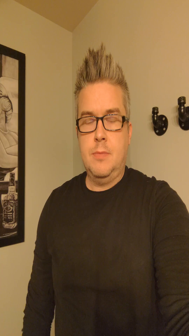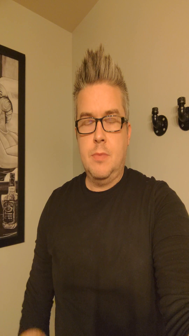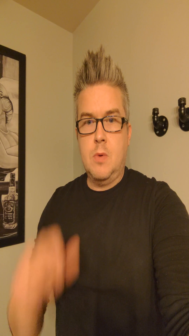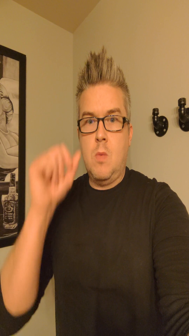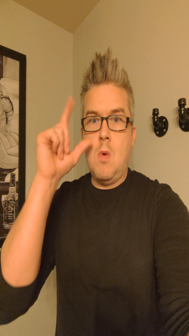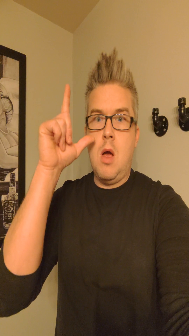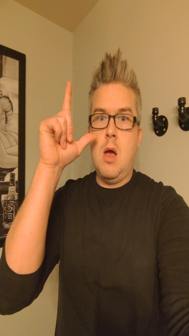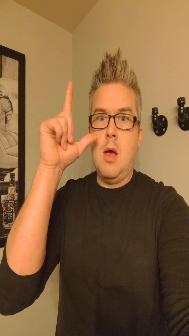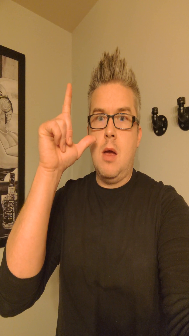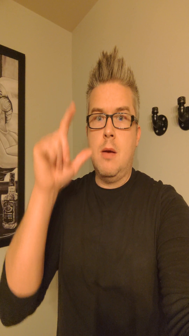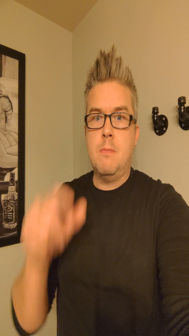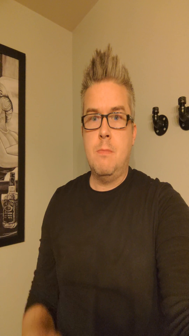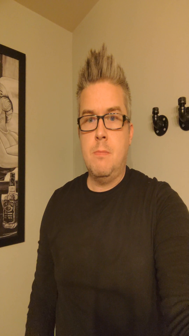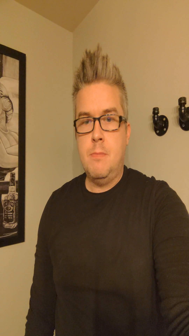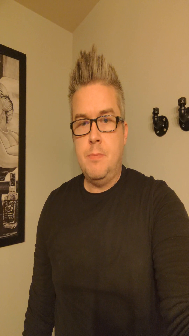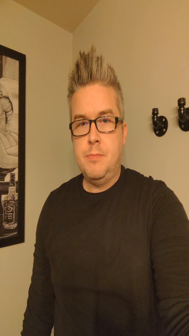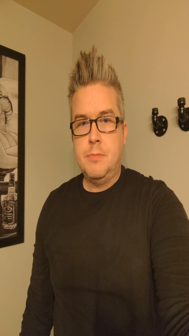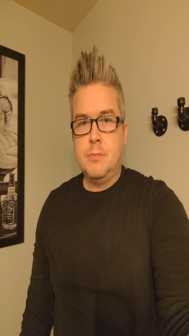awake